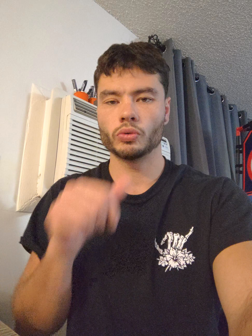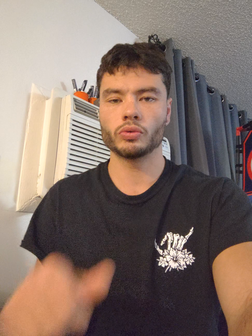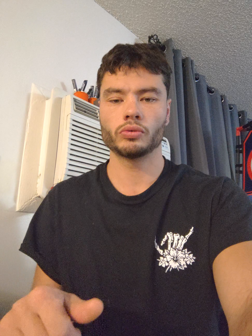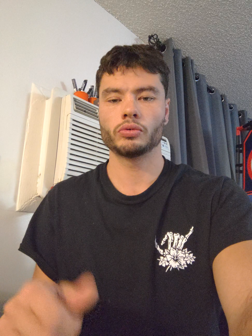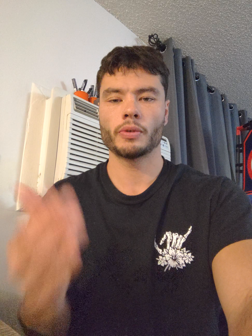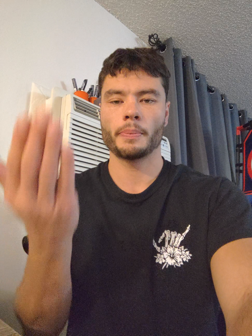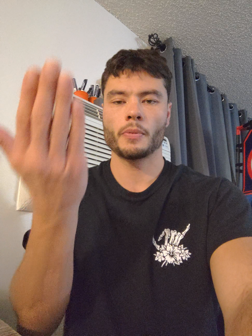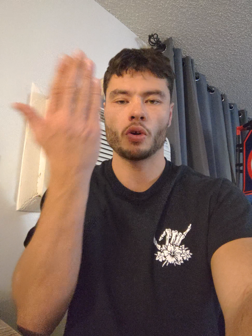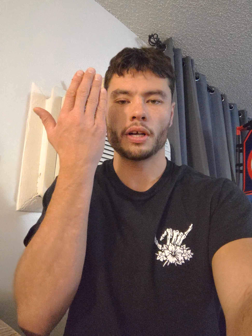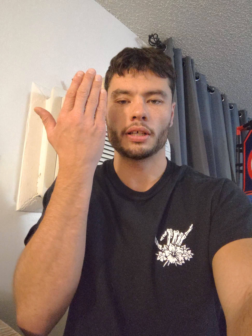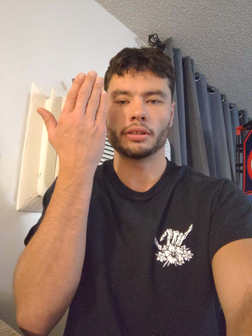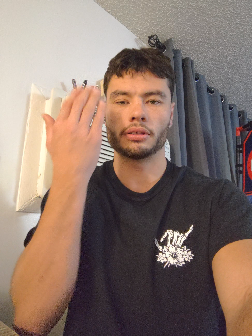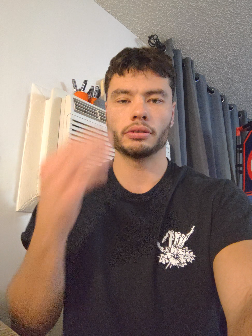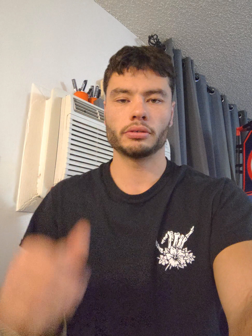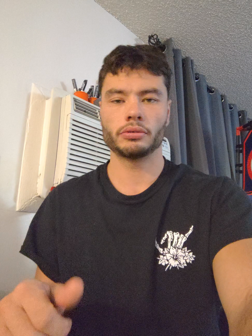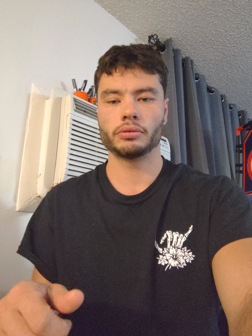morning